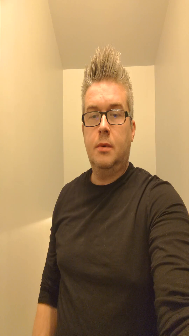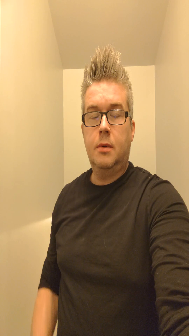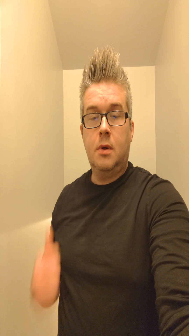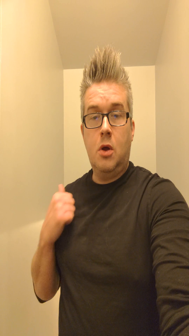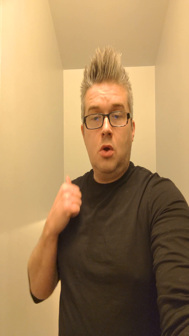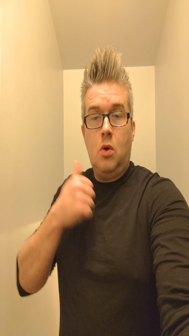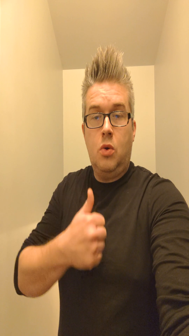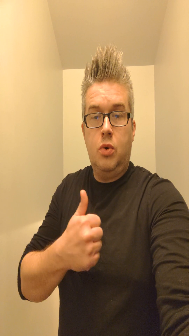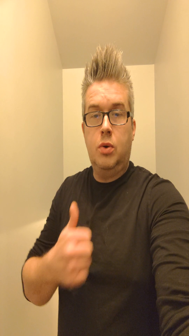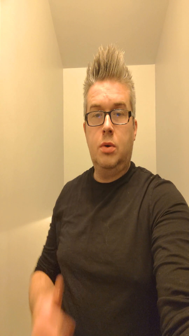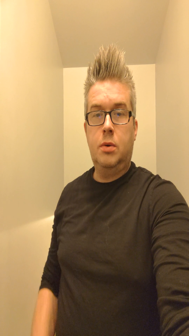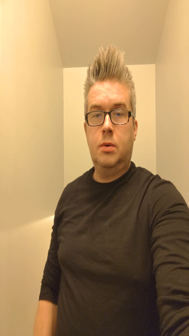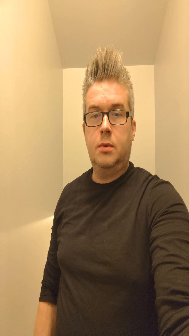jacket